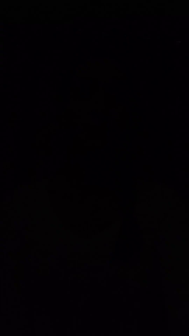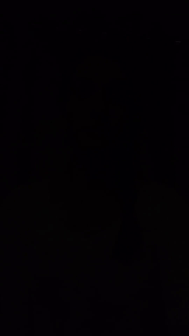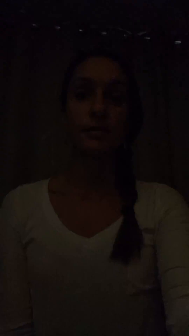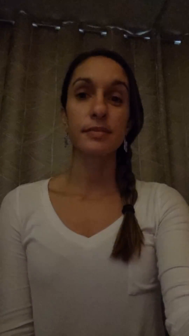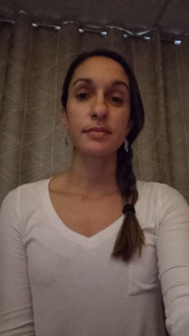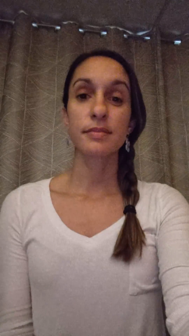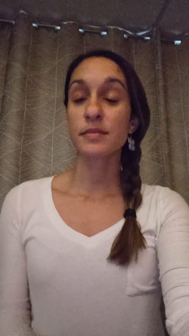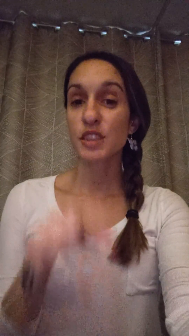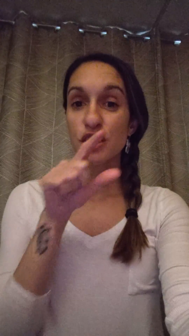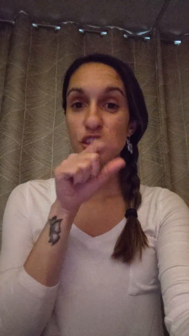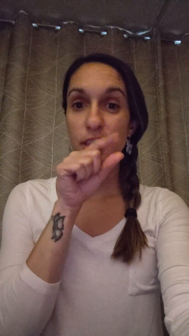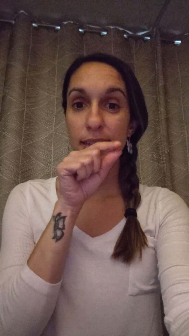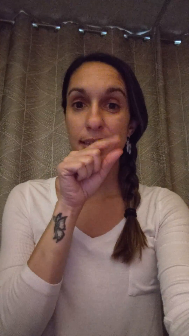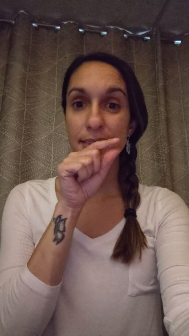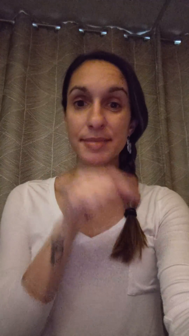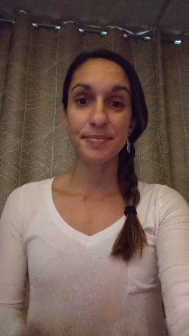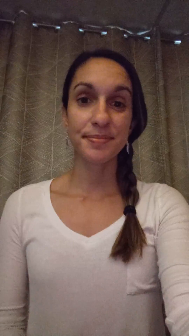chicken